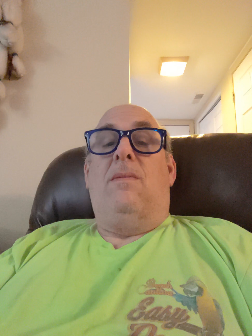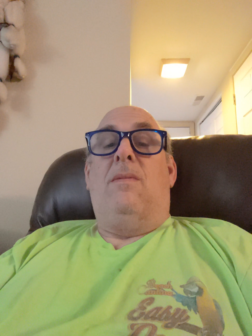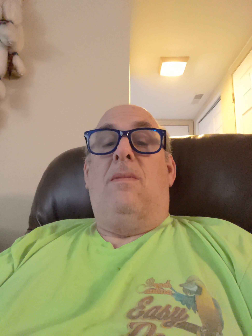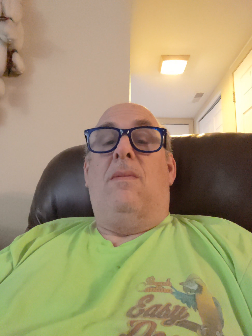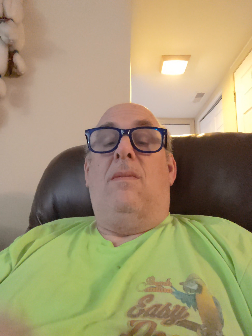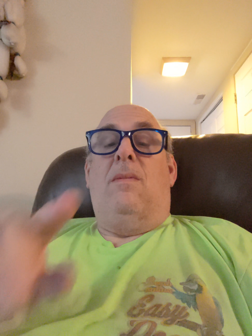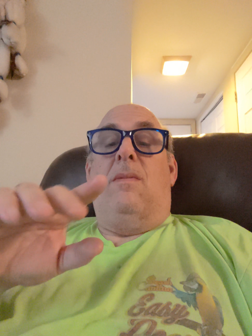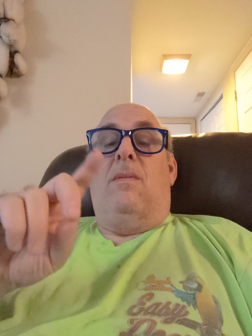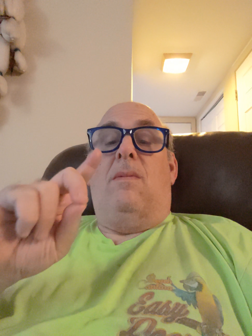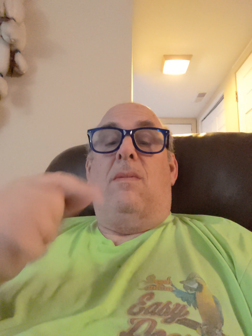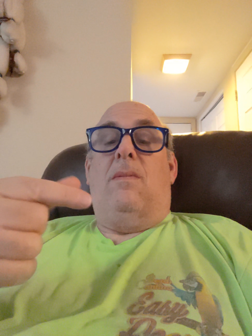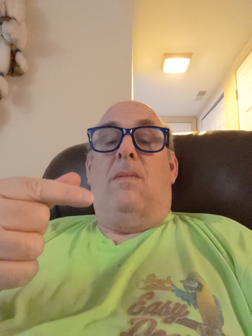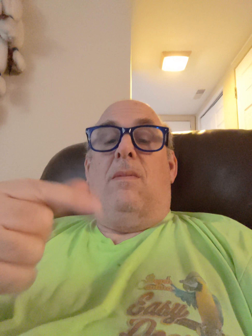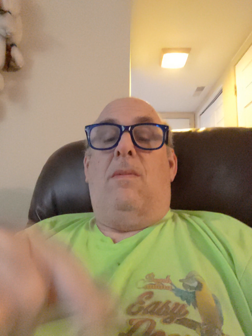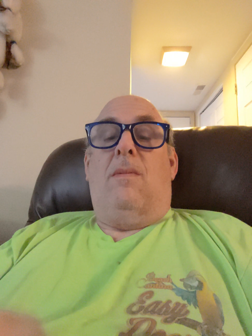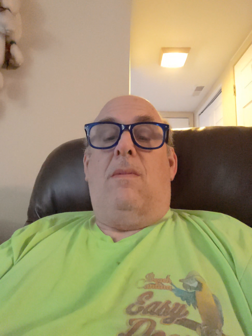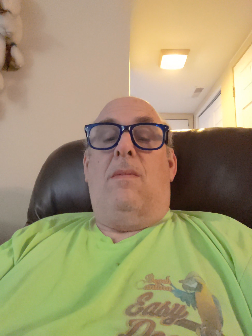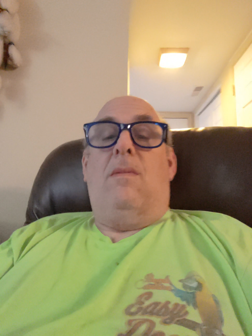dog